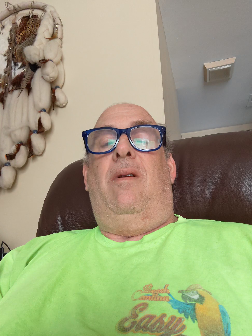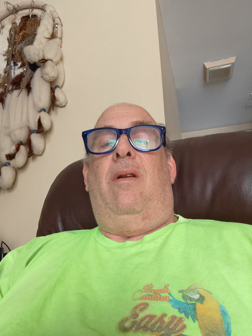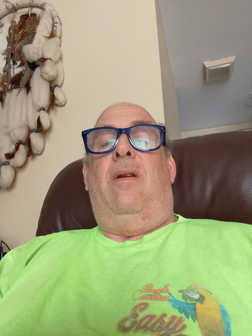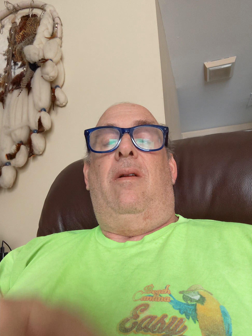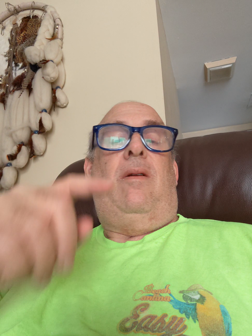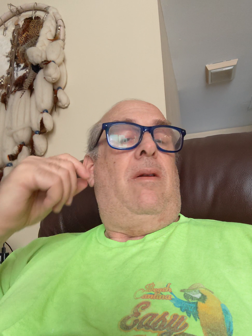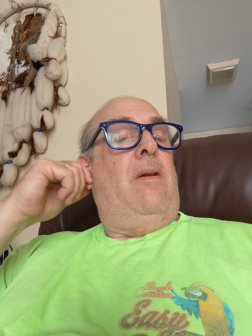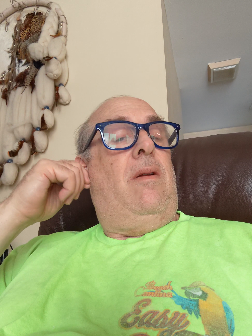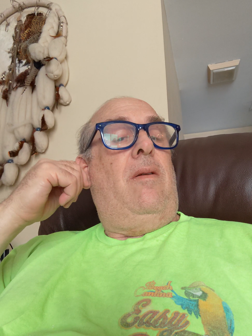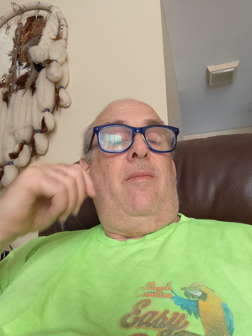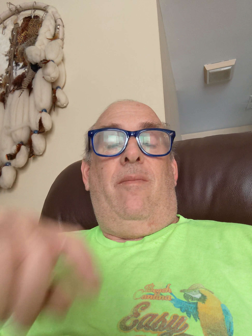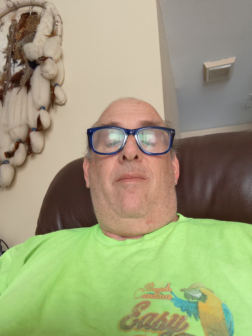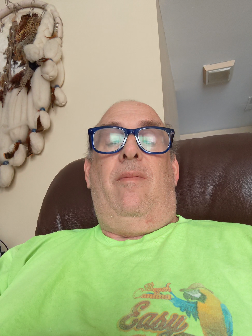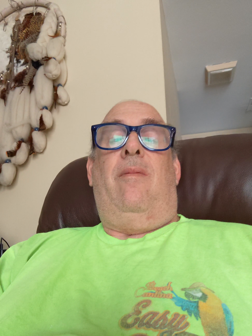ear